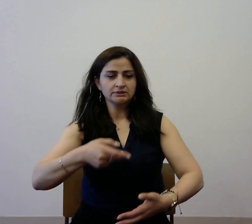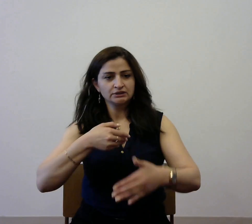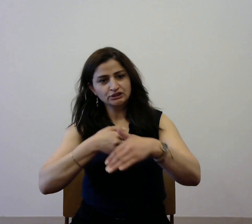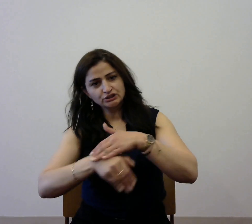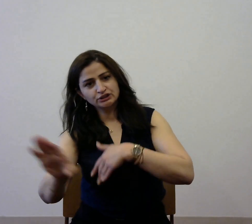getmək